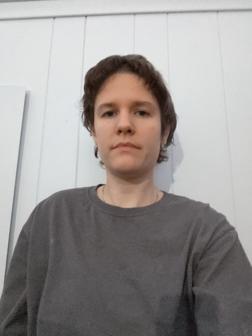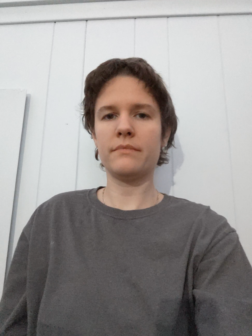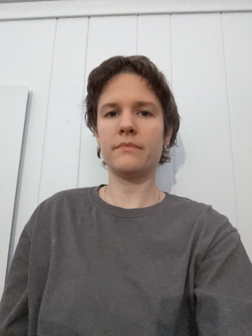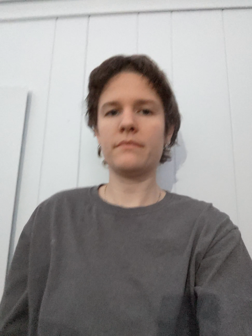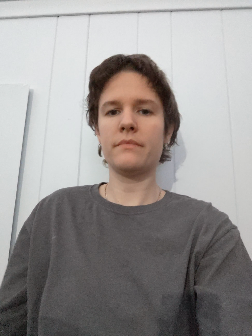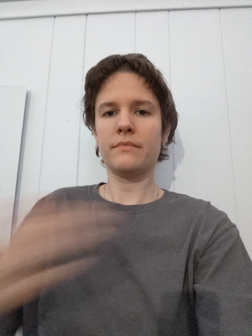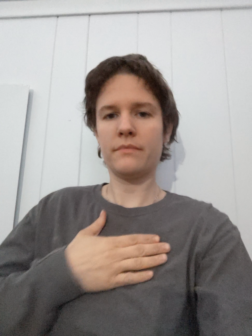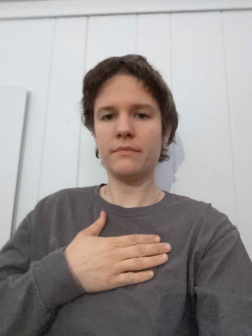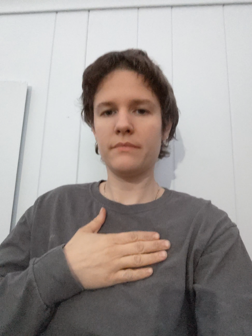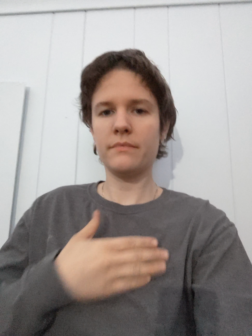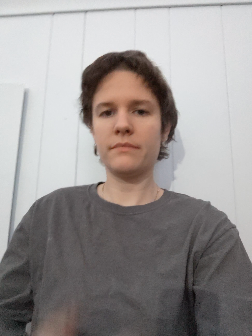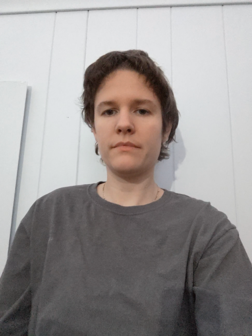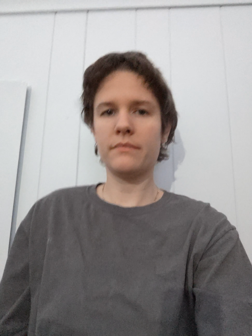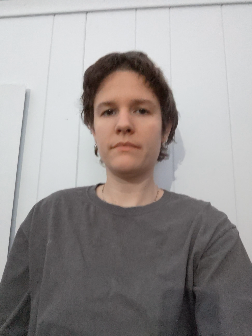my